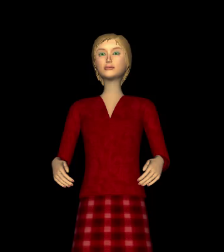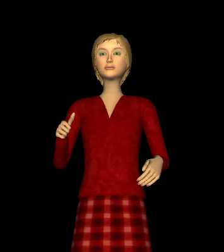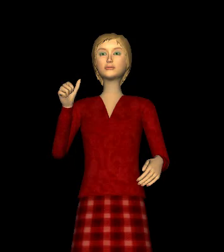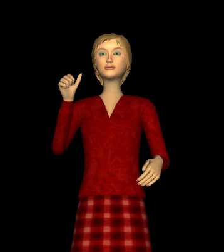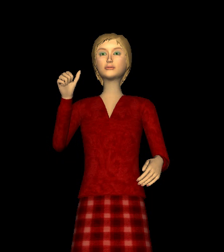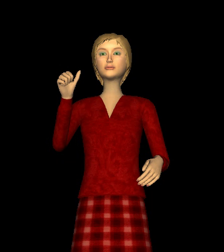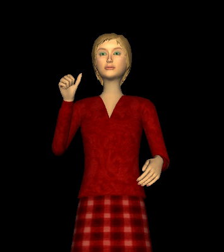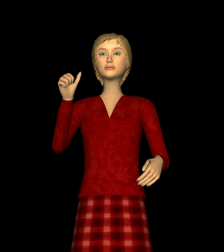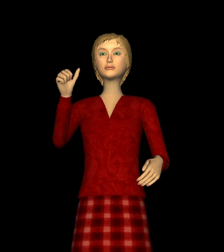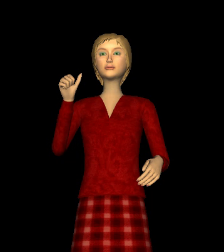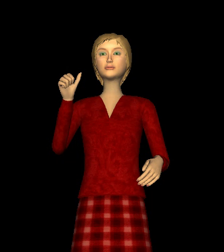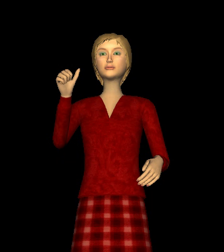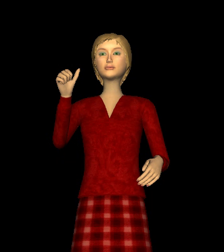جرس